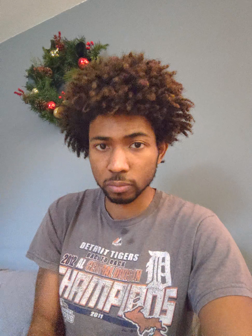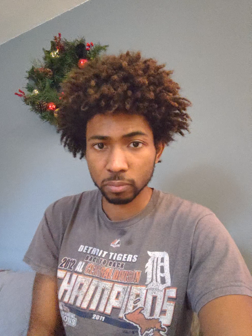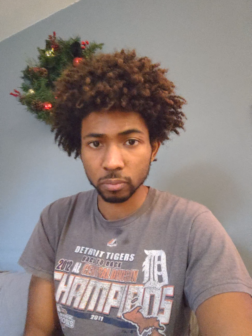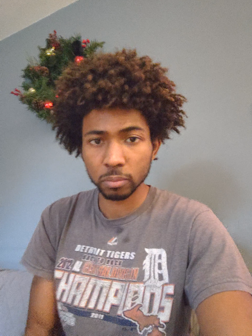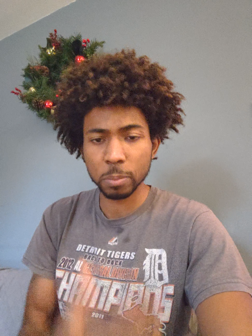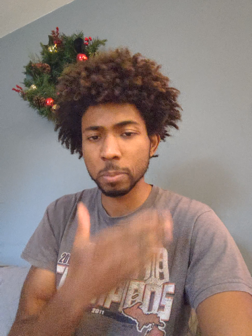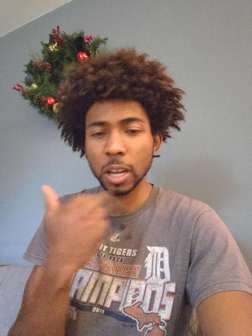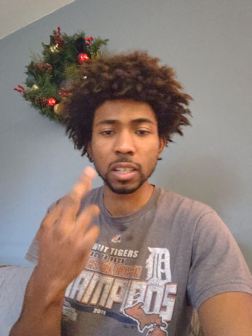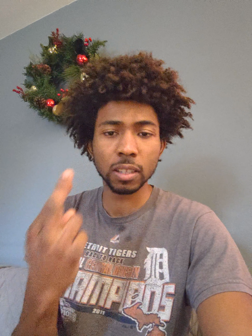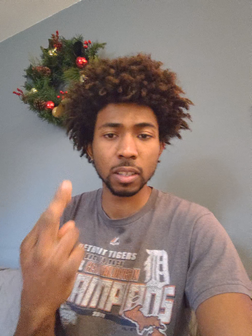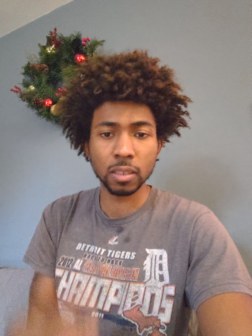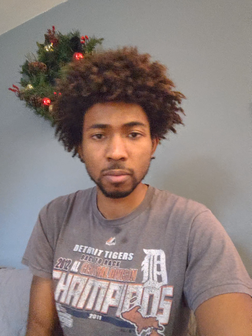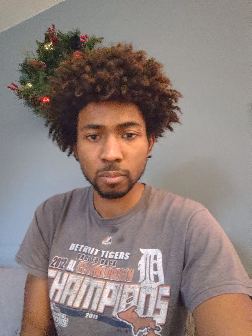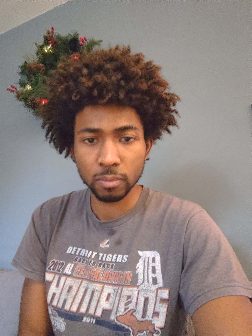beside